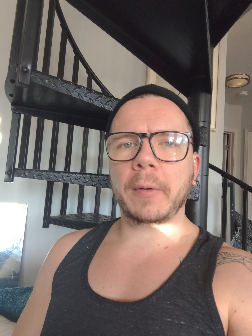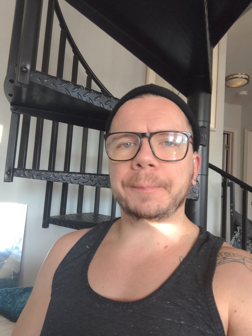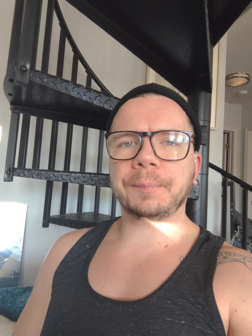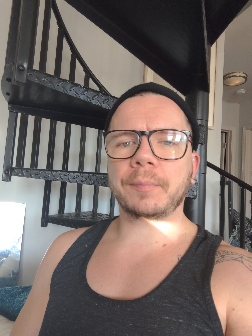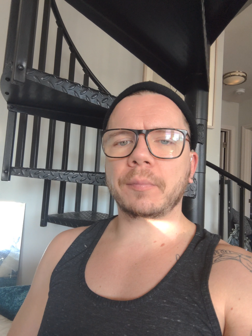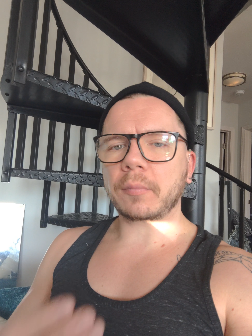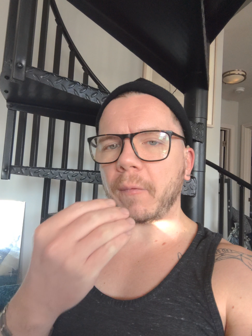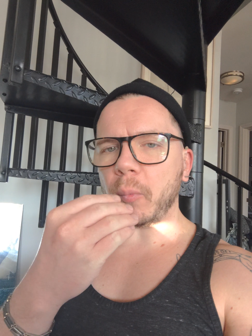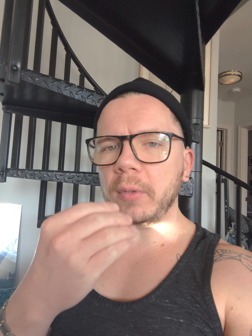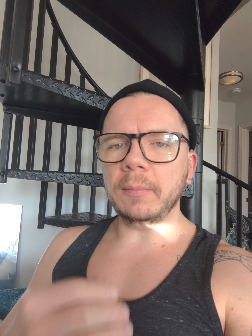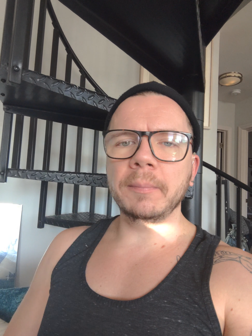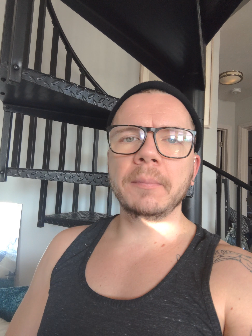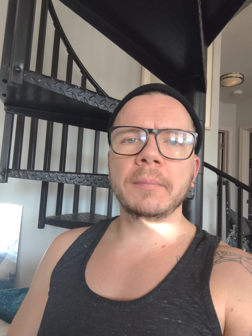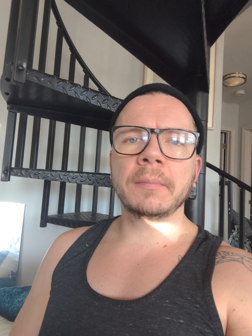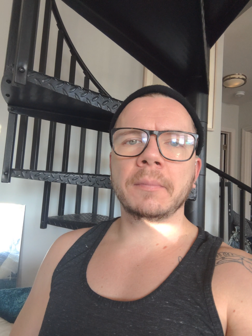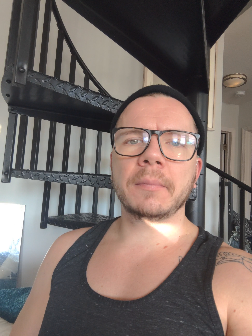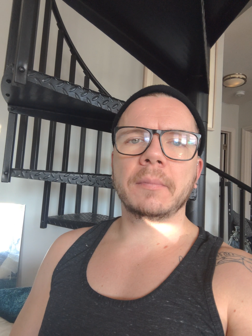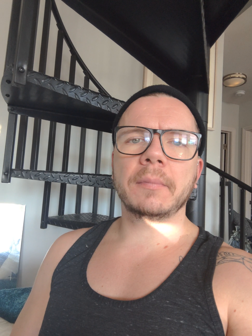food